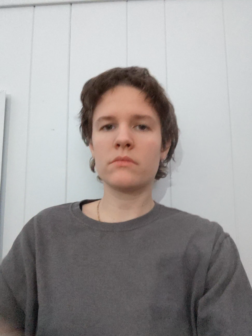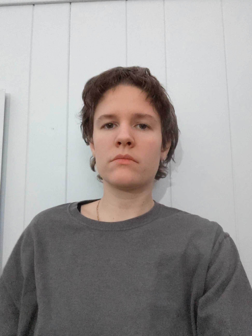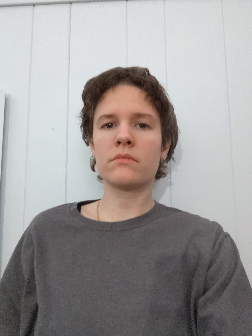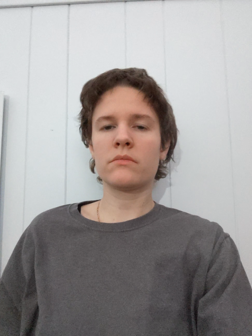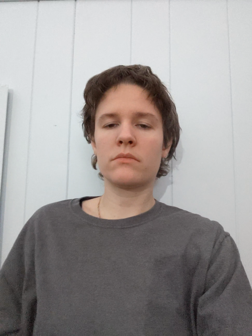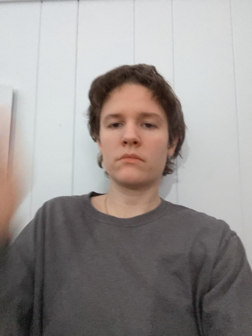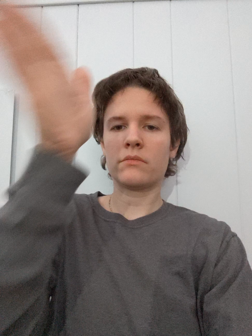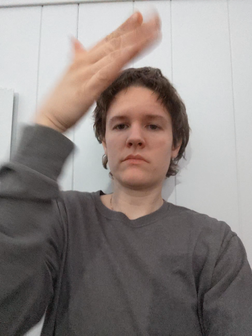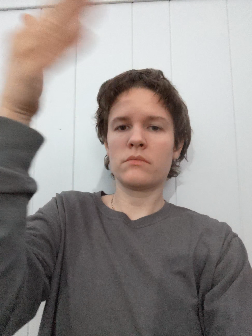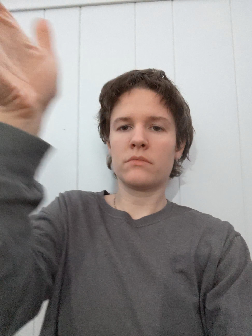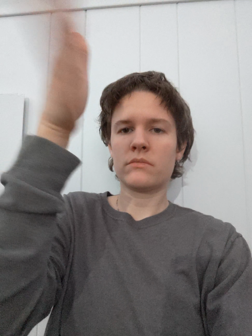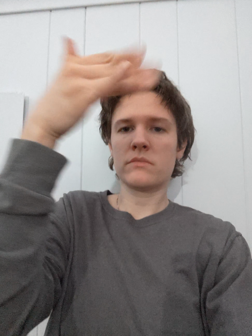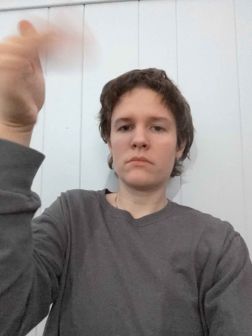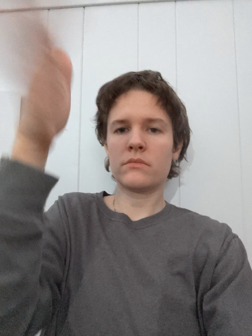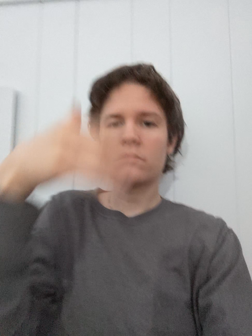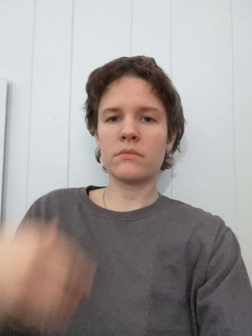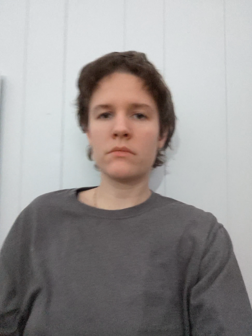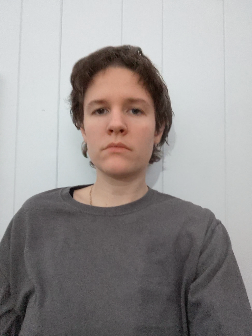flag